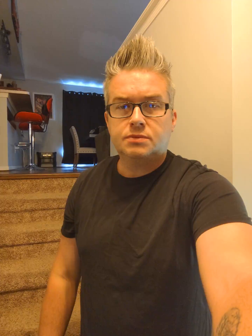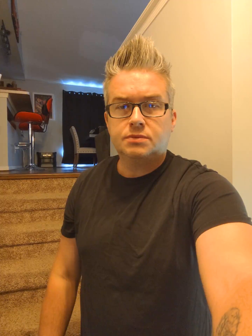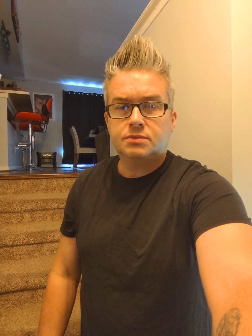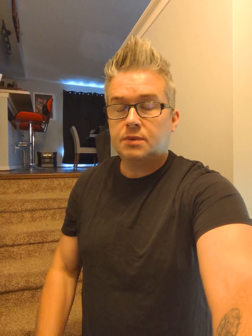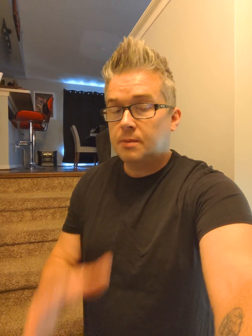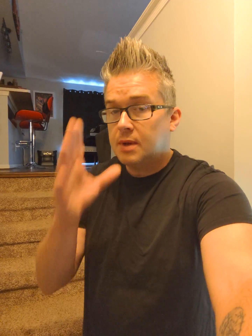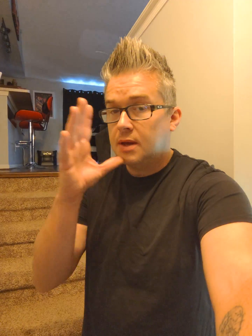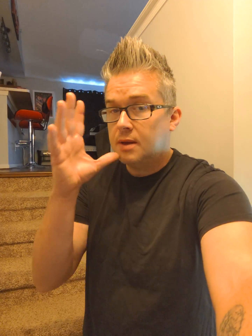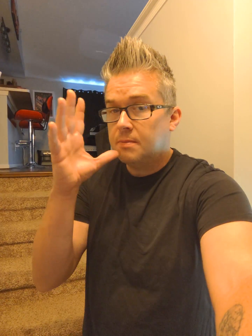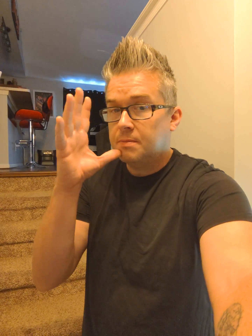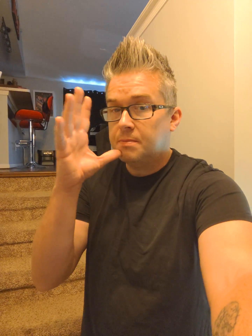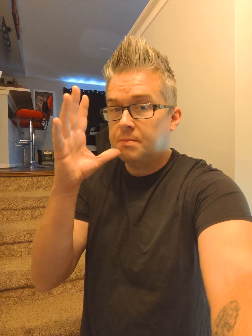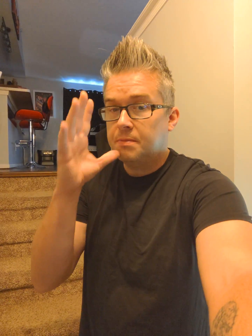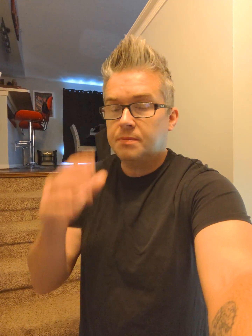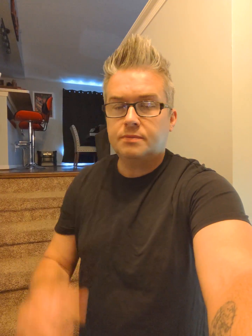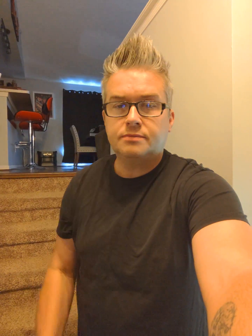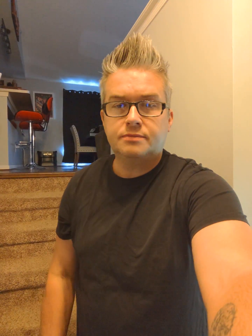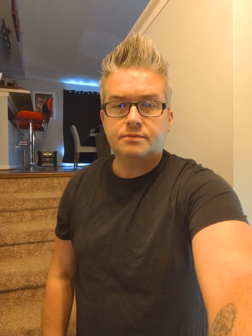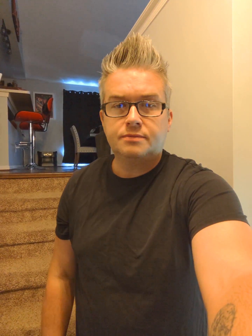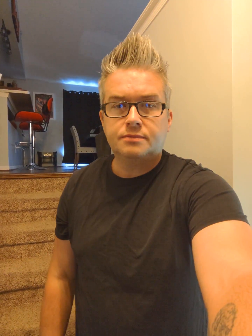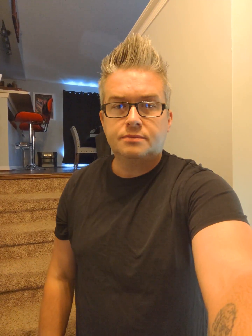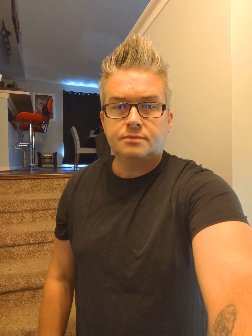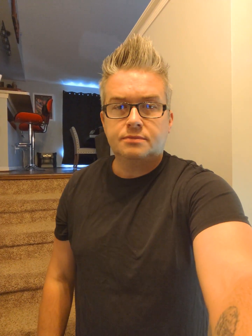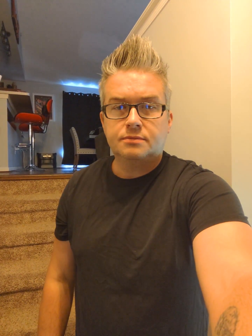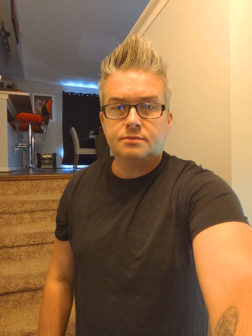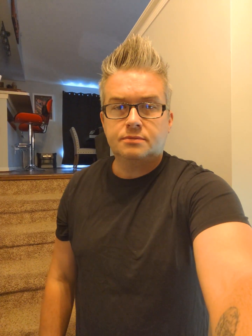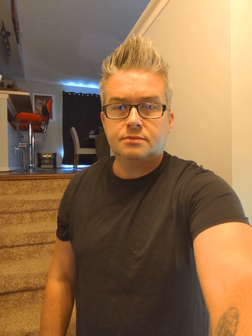mommy